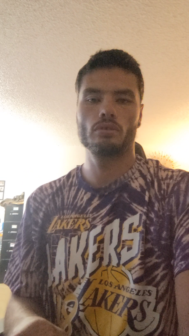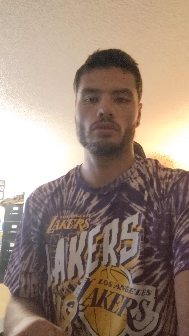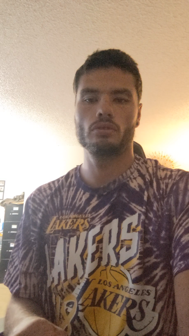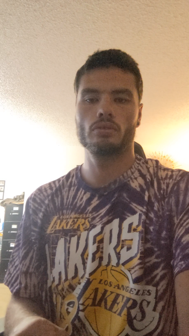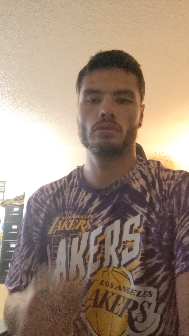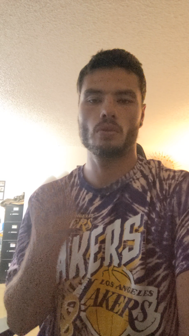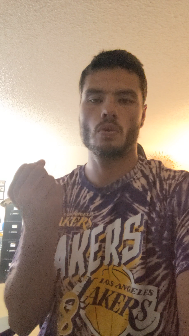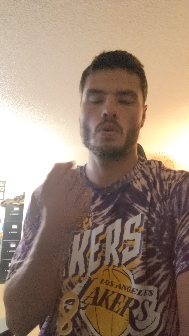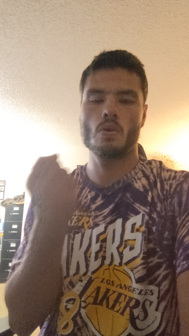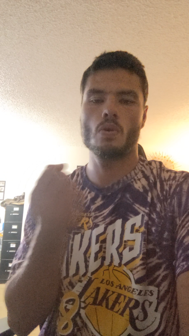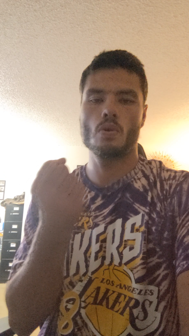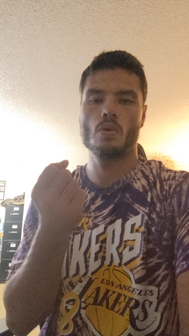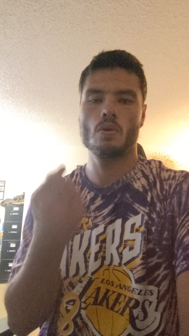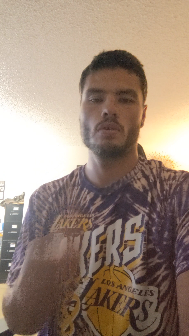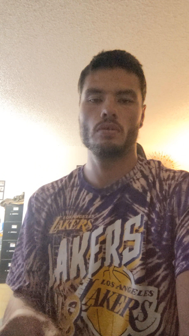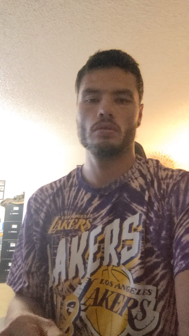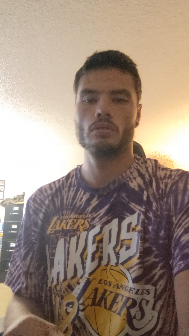hold